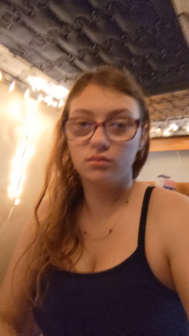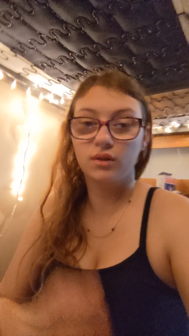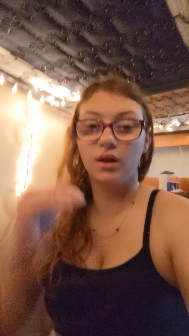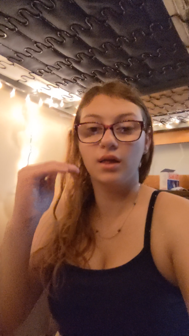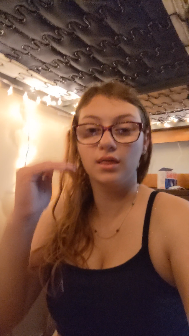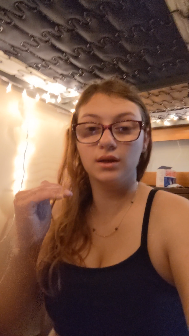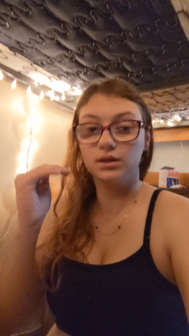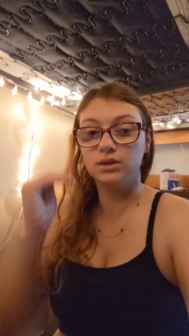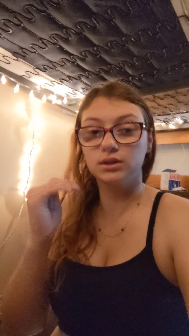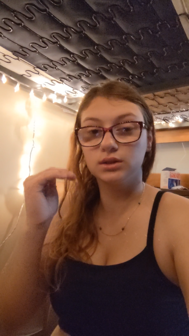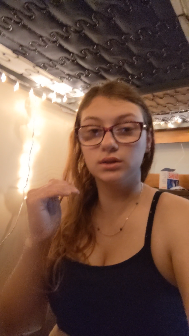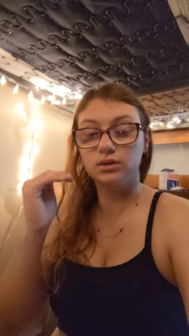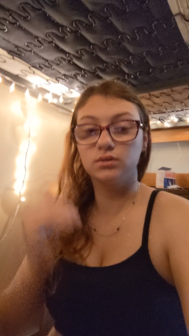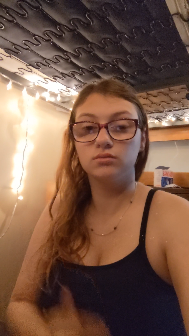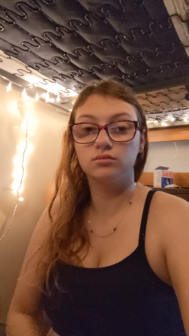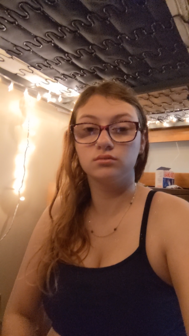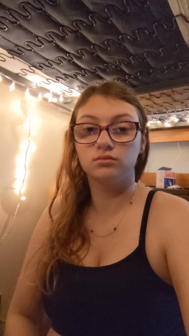little